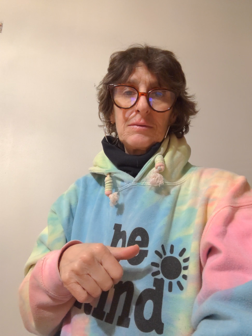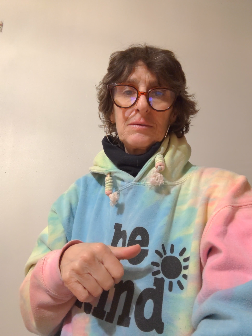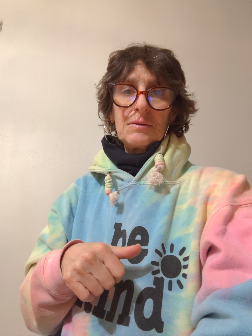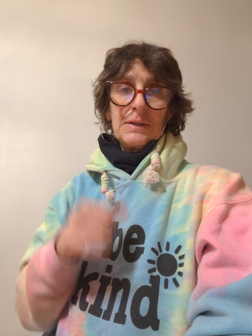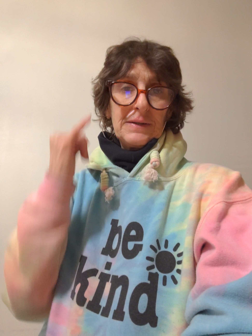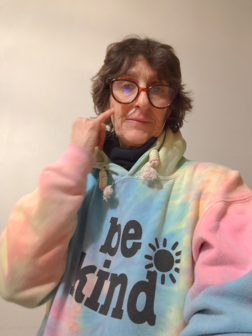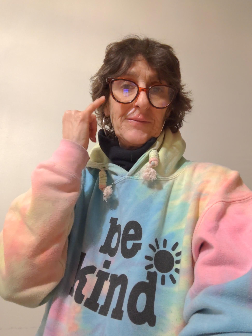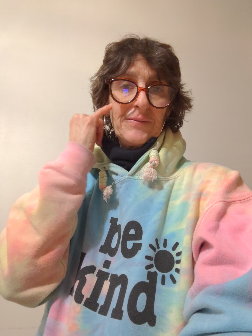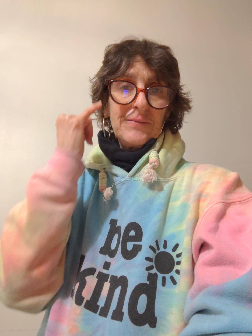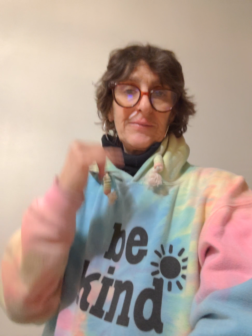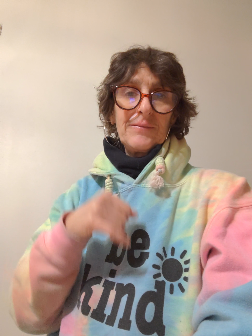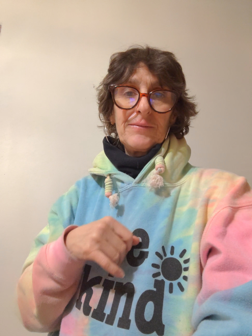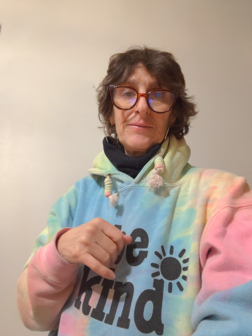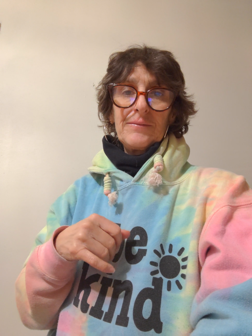if